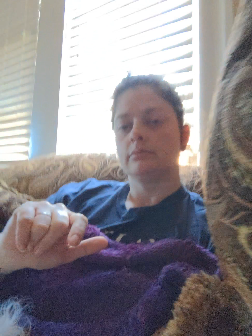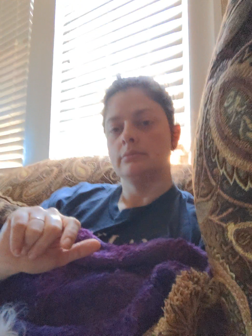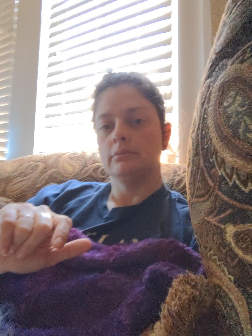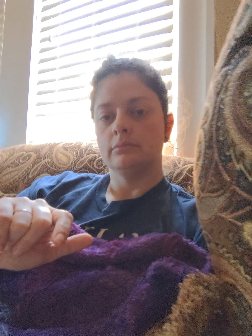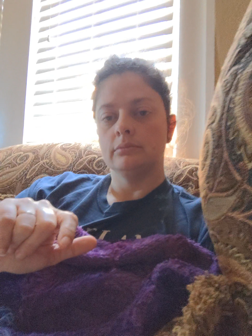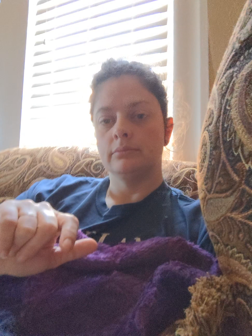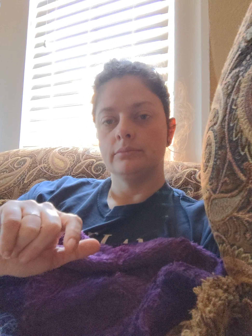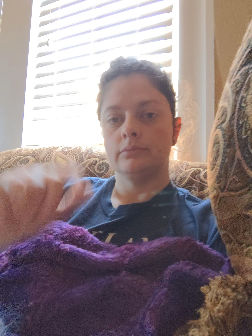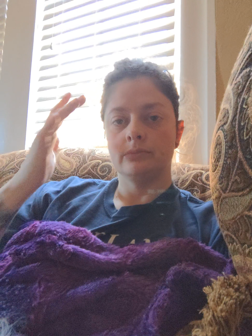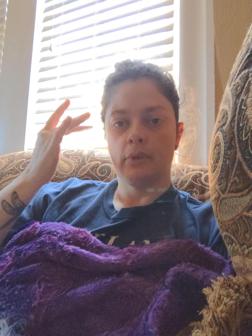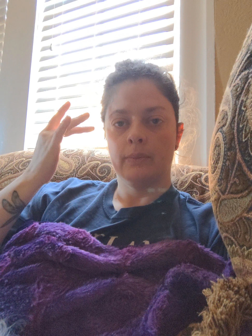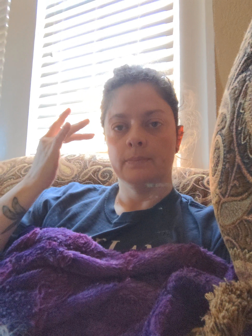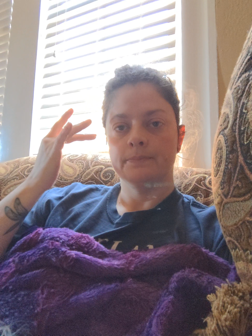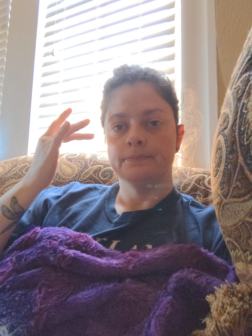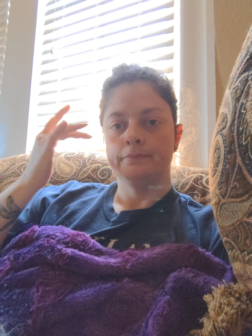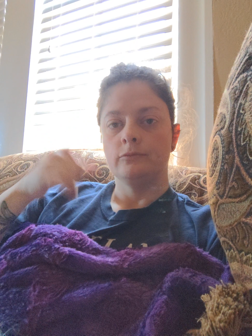why